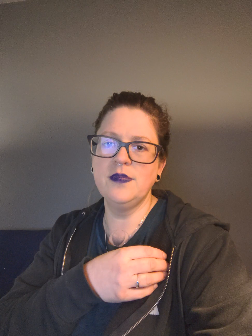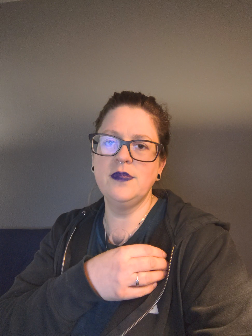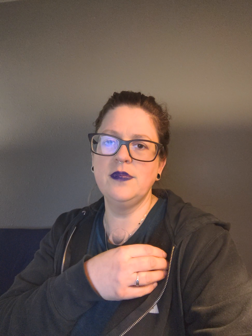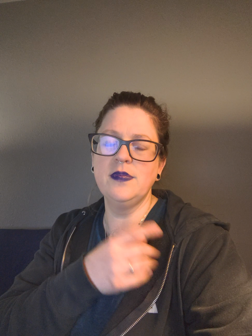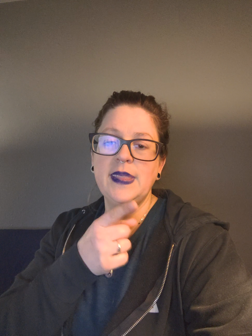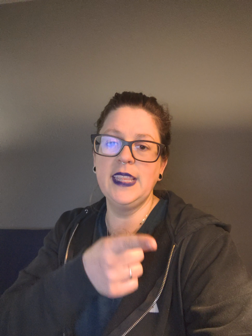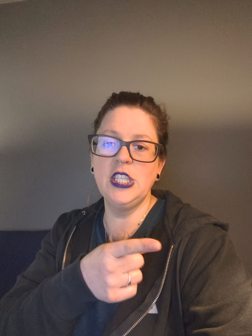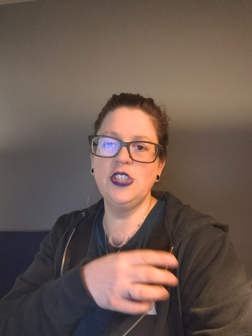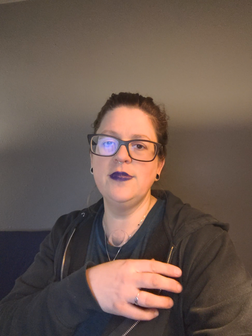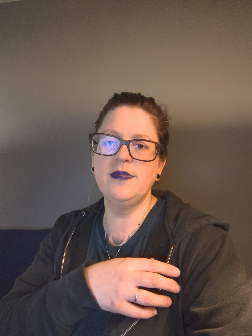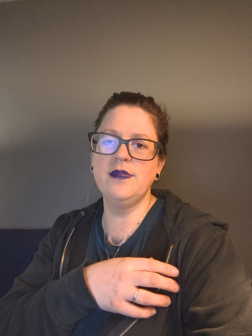there